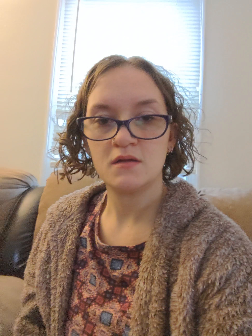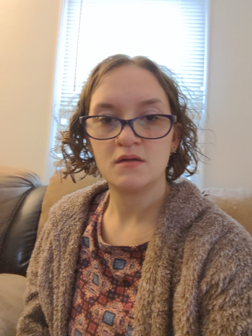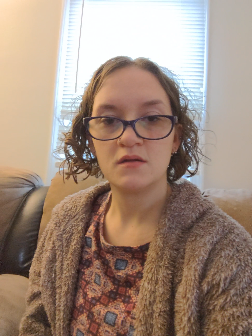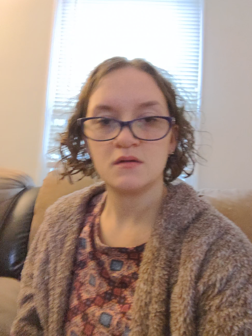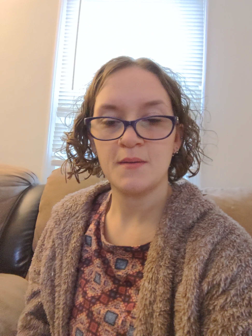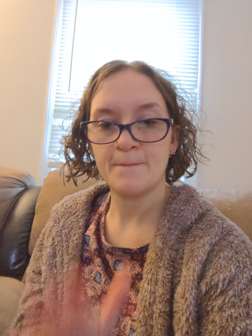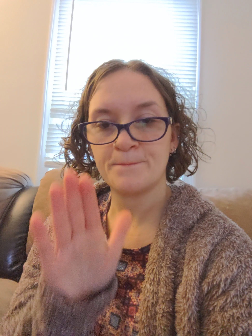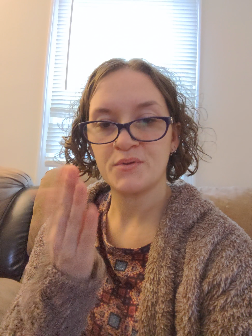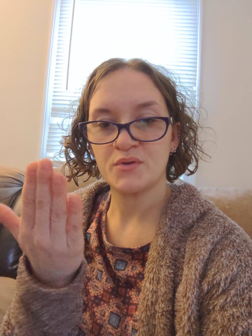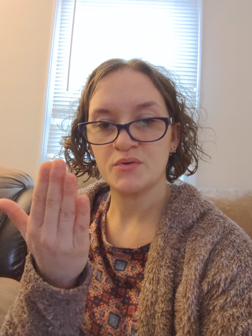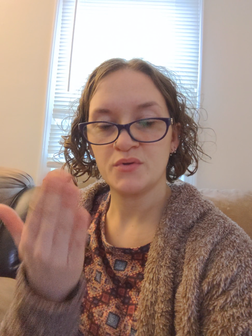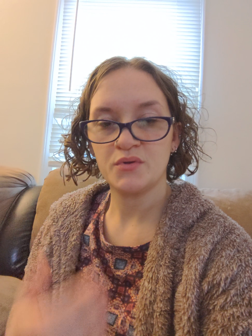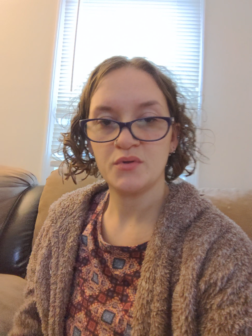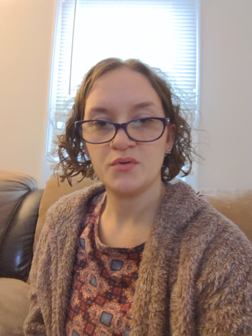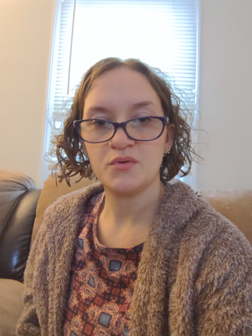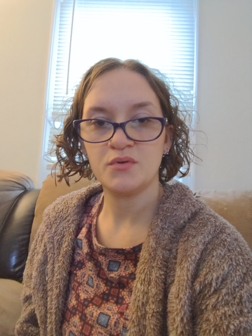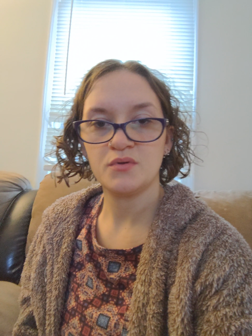book